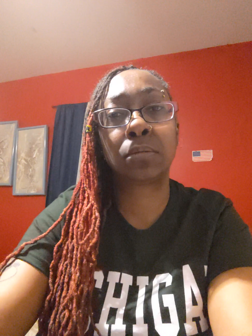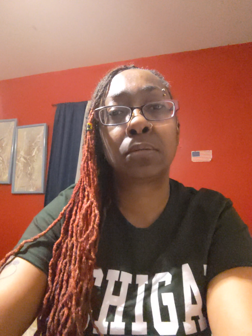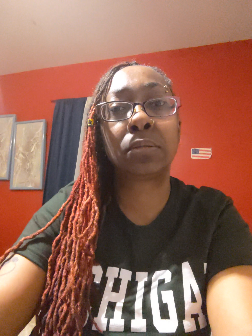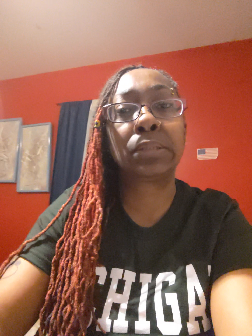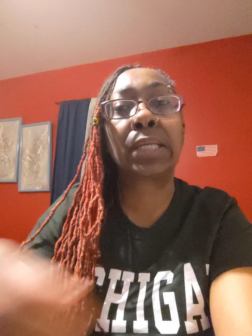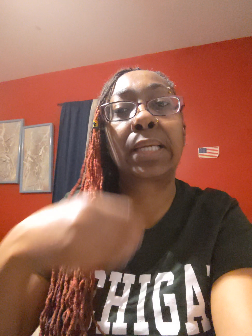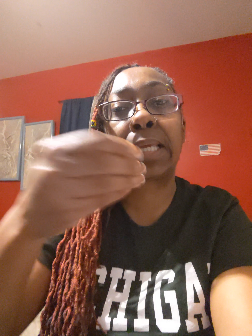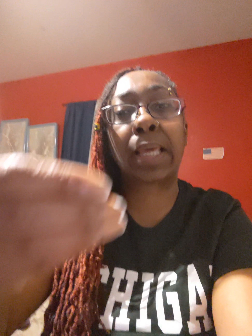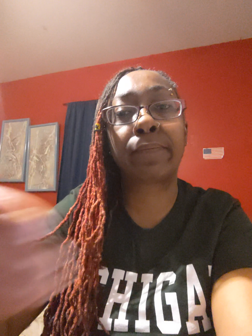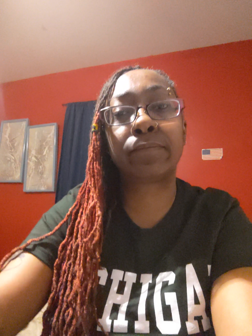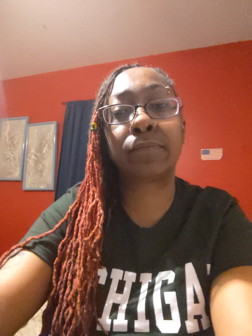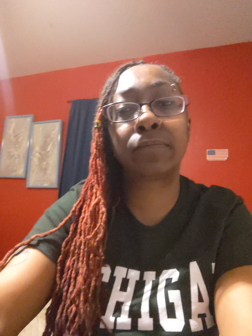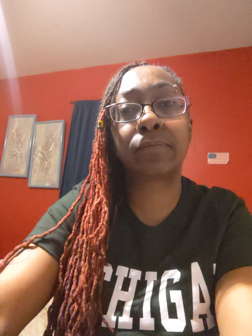give